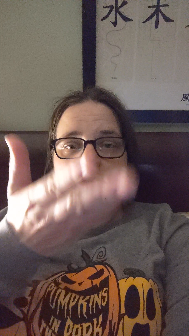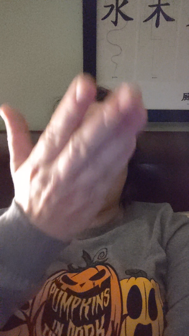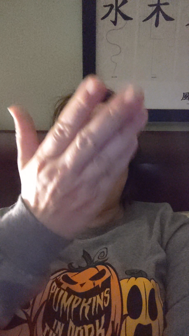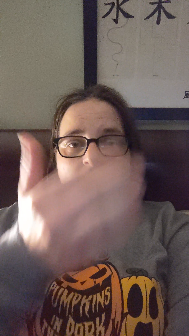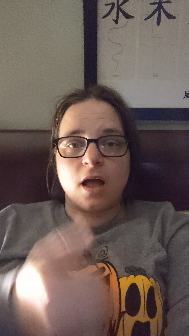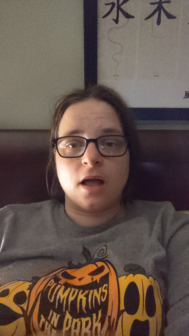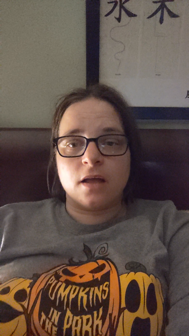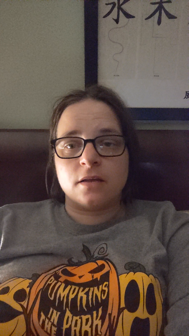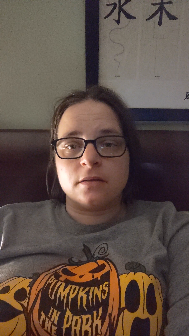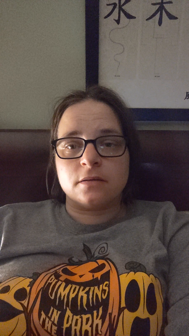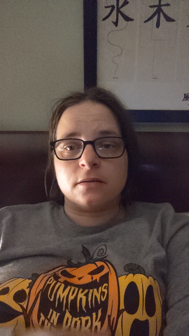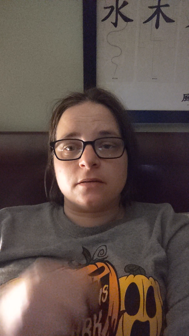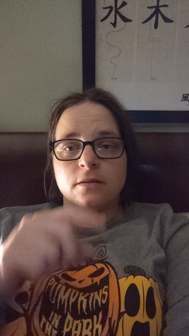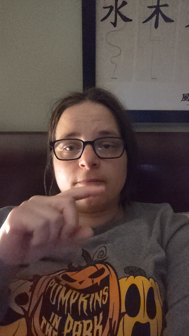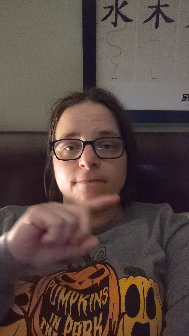but